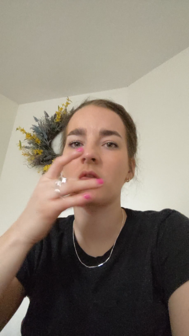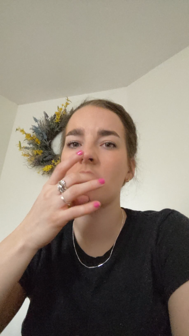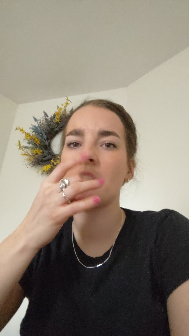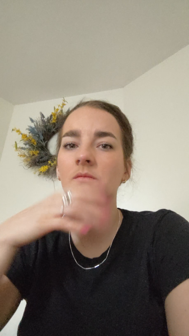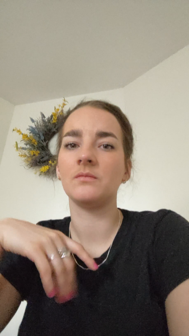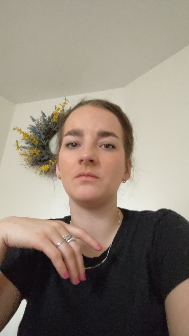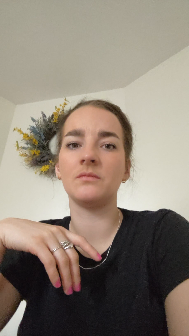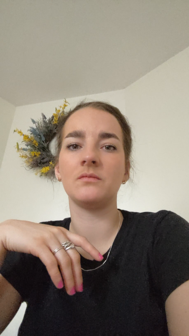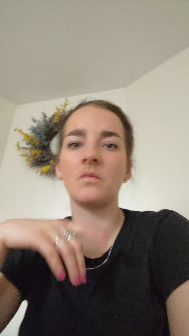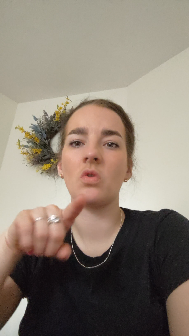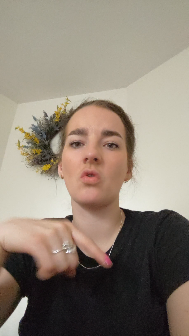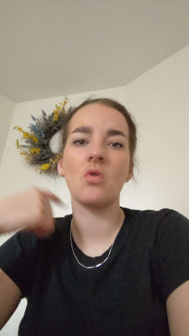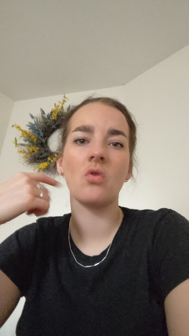long